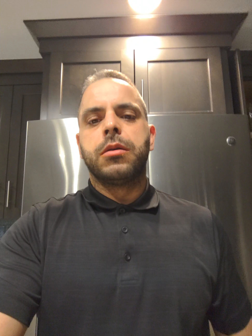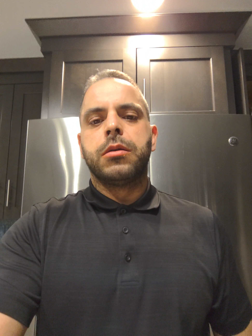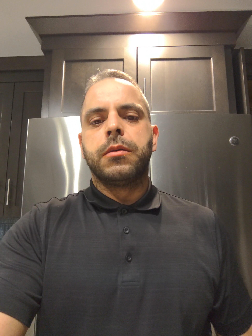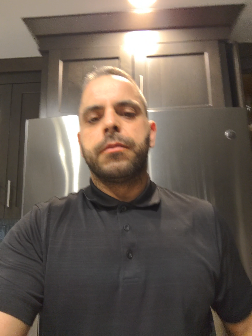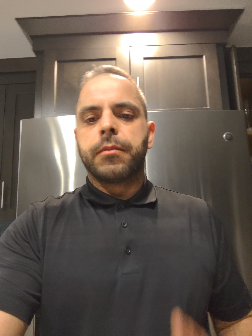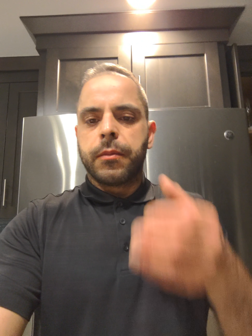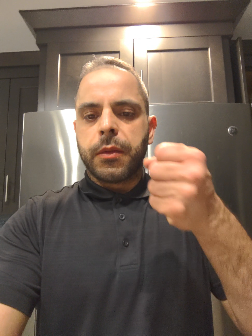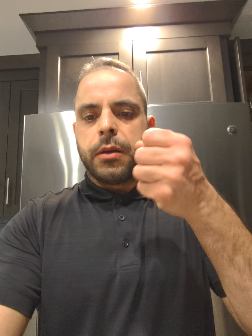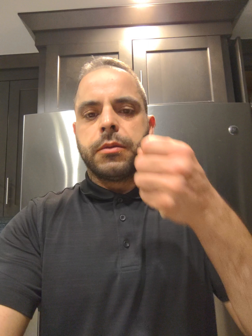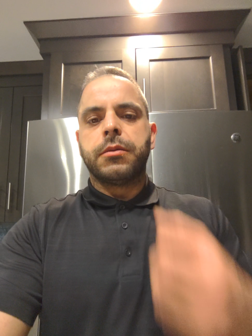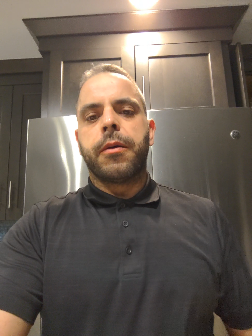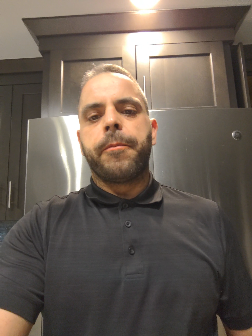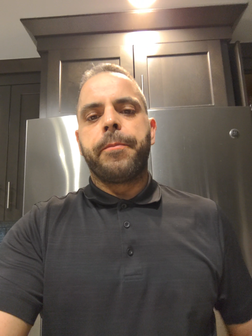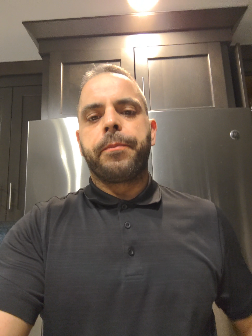milk